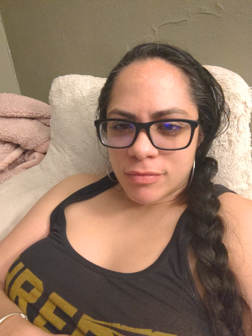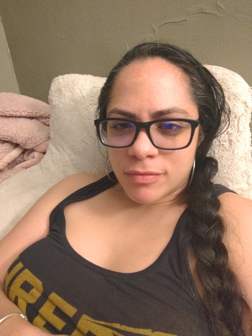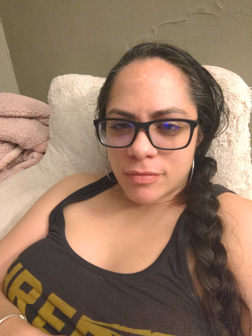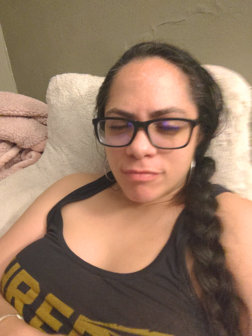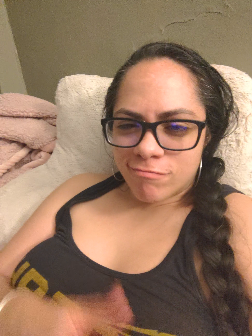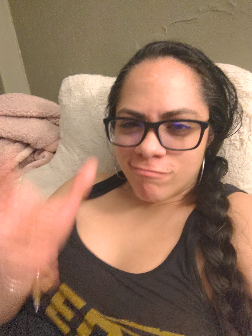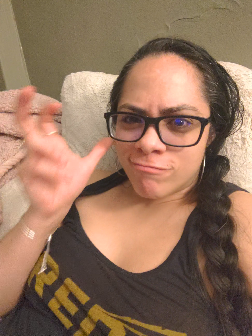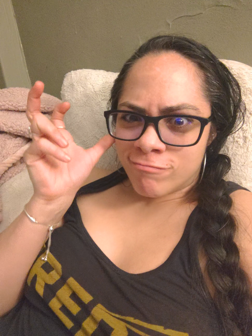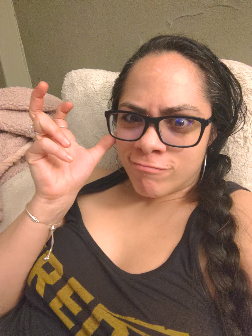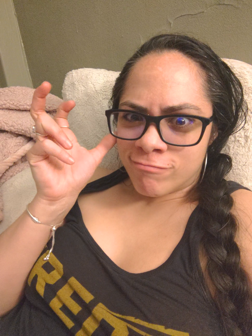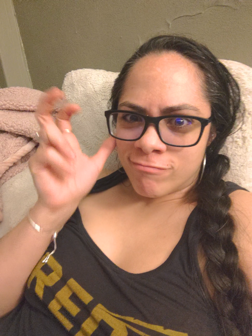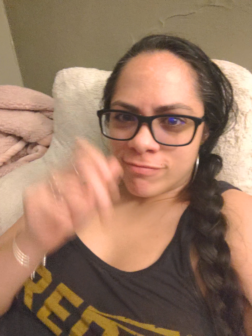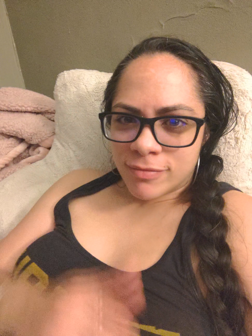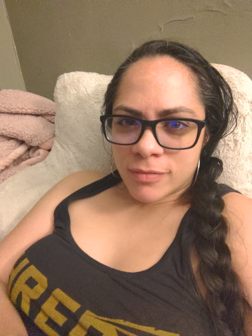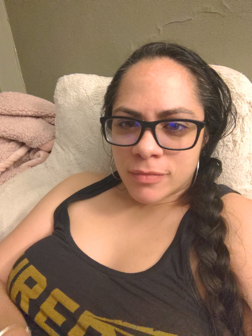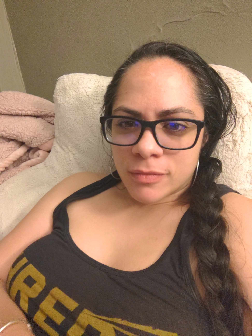hear